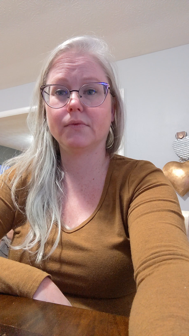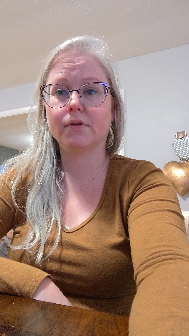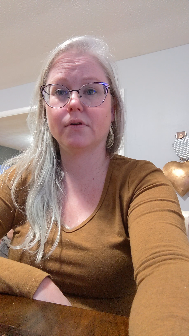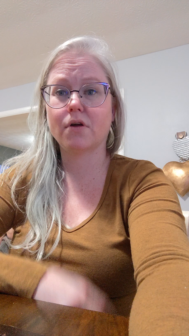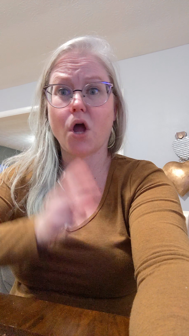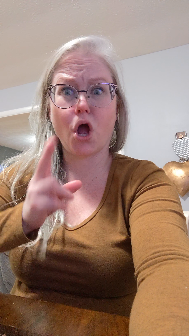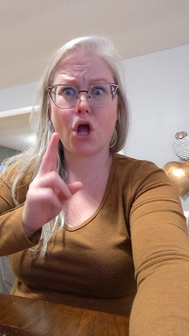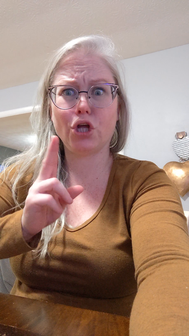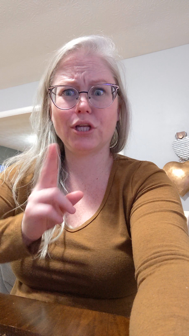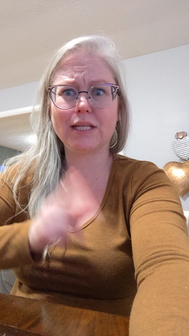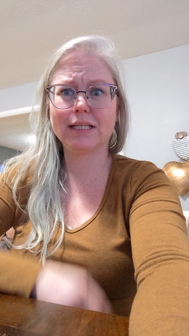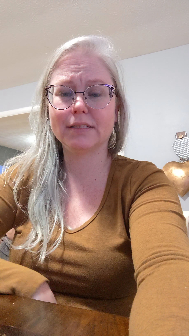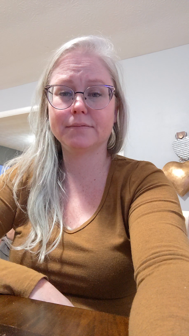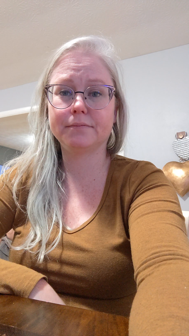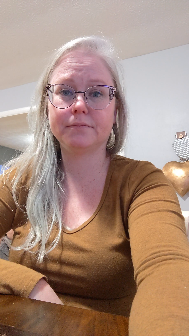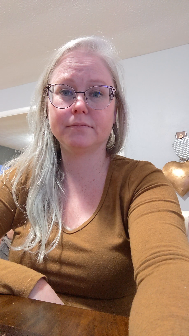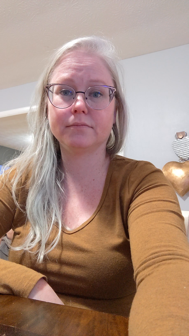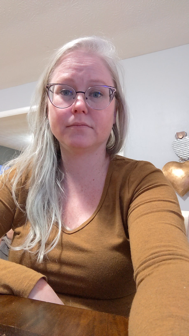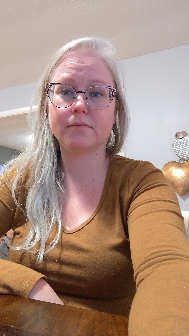hurry